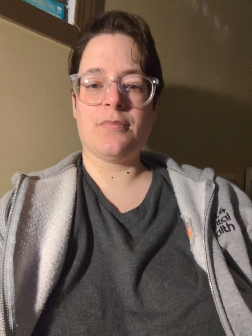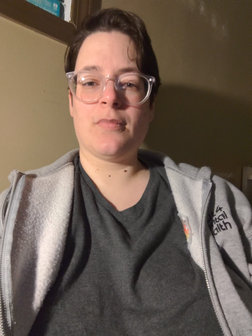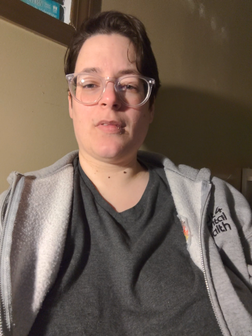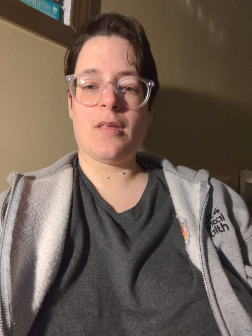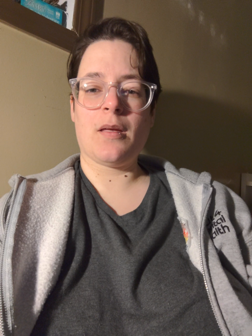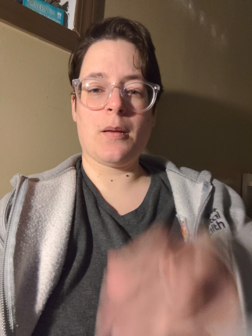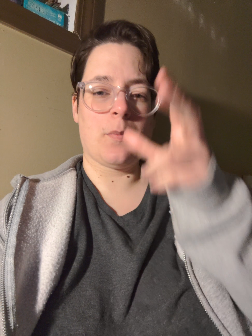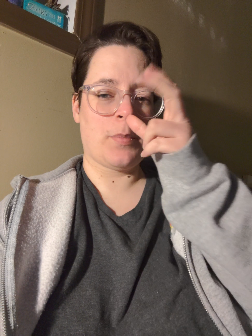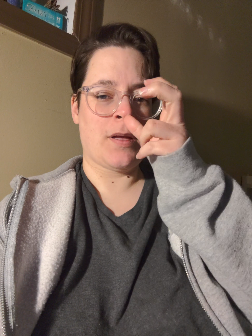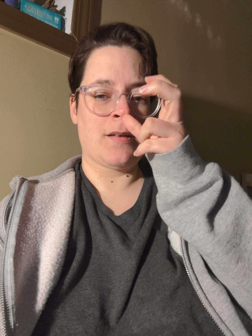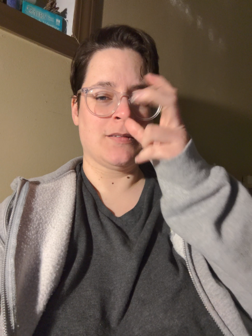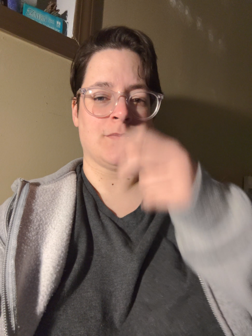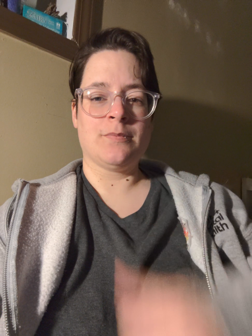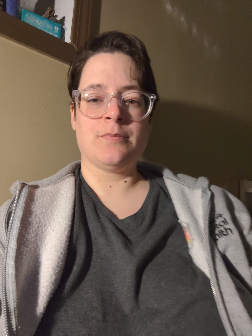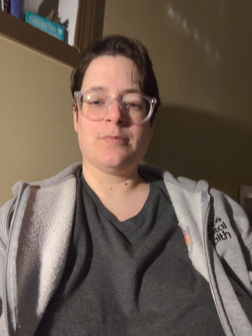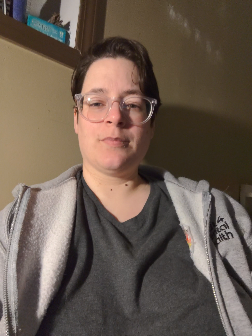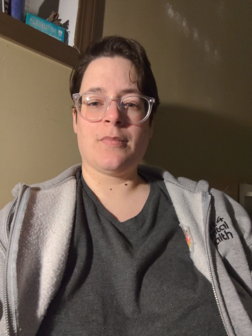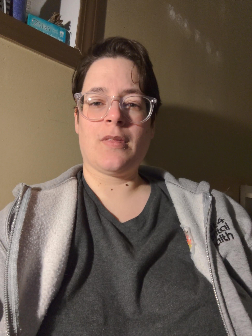bug